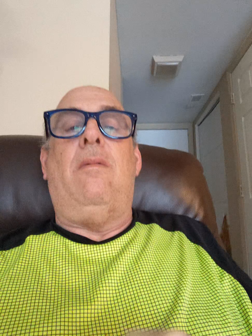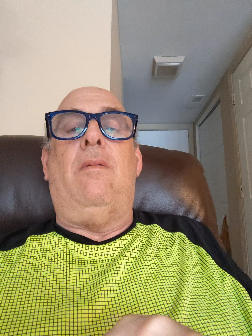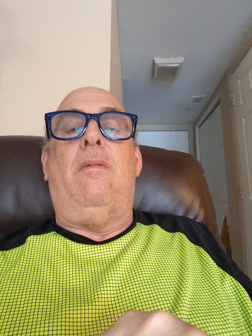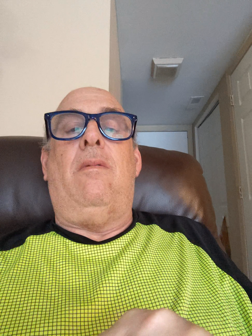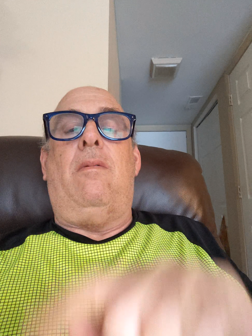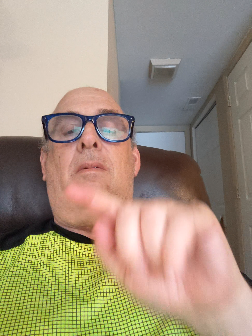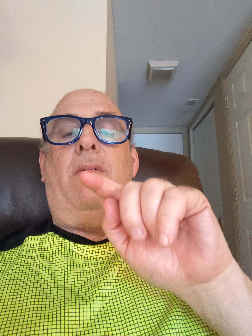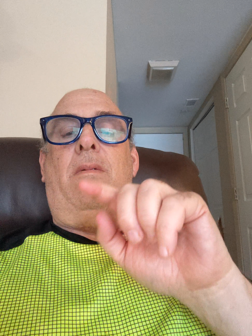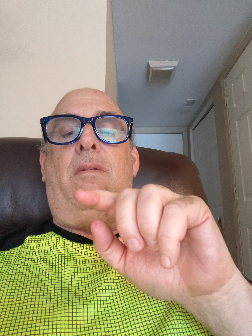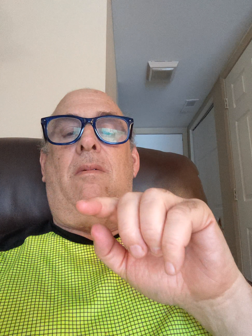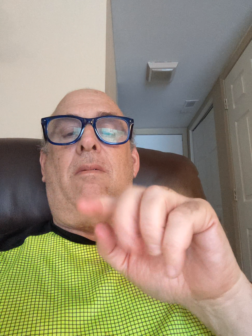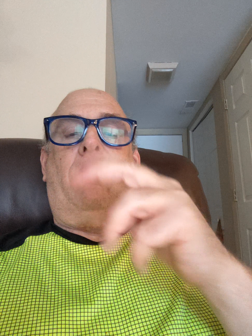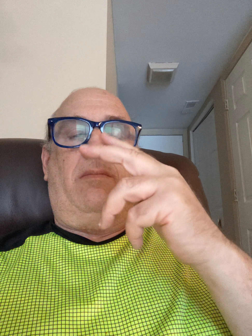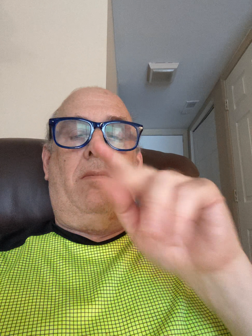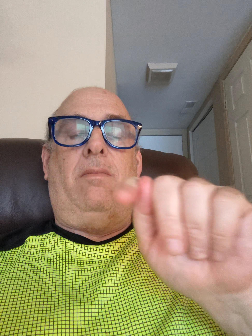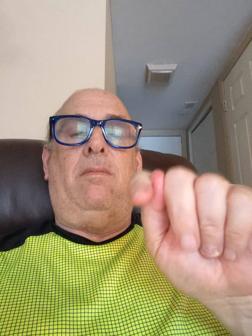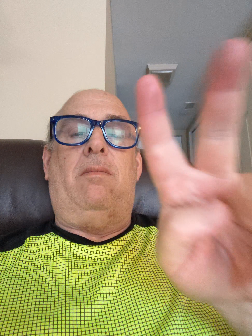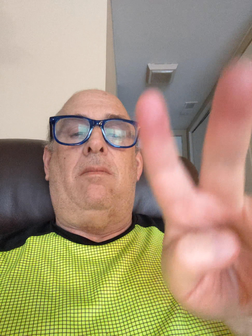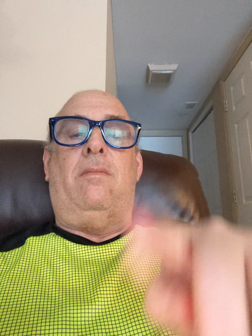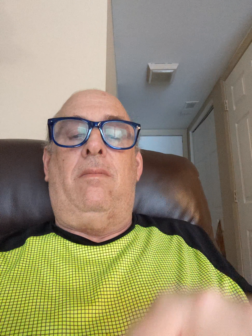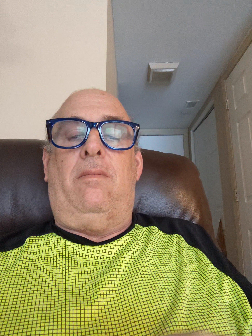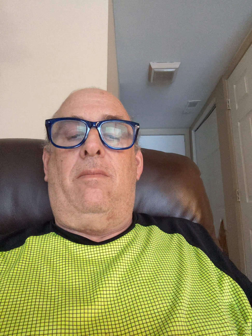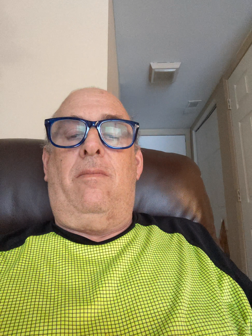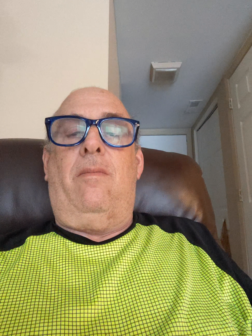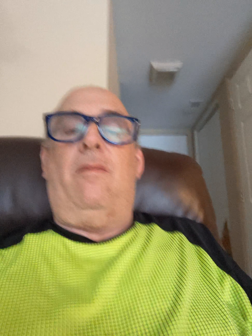TV